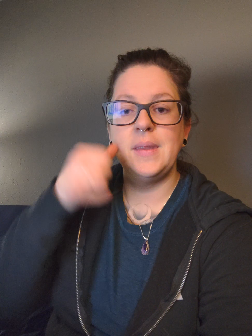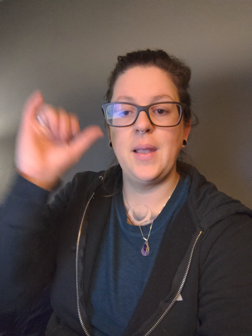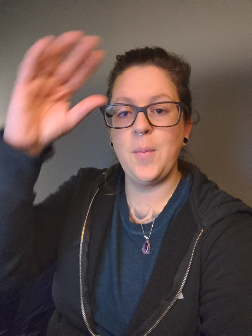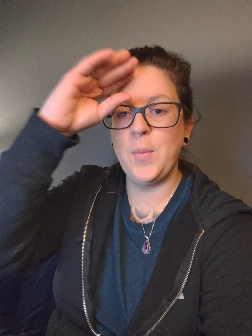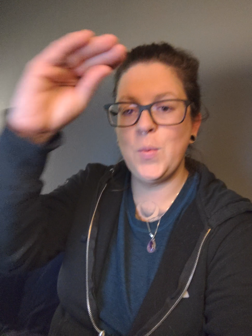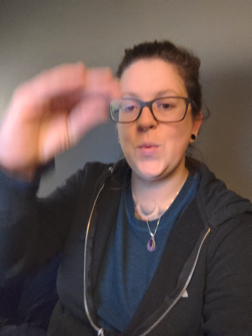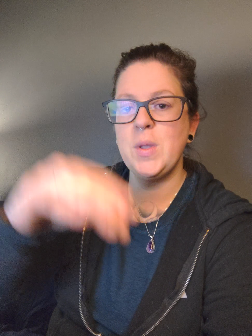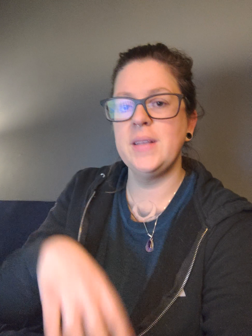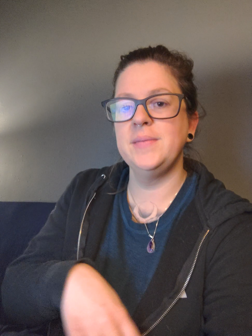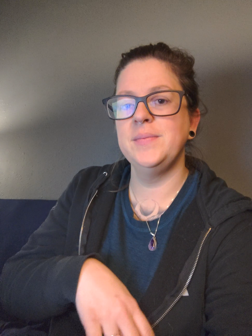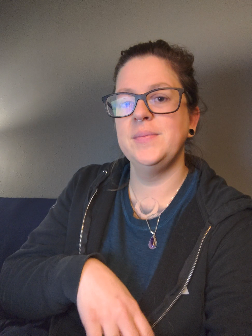cowboy